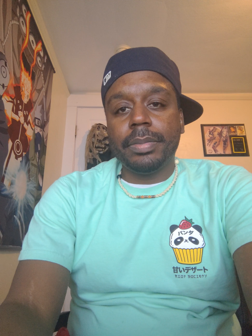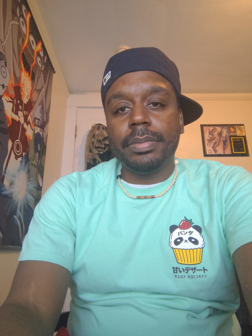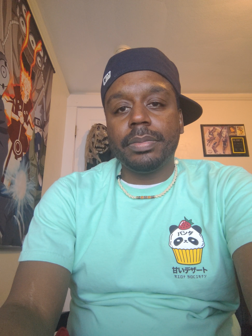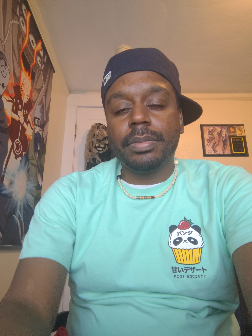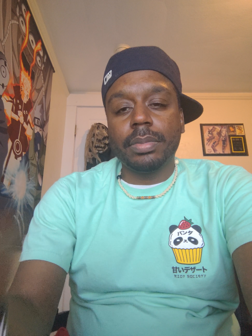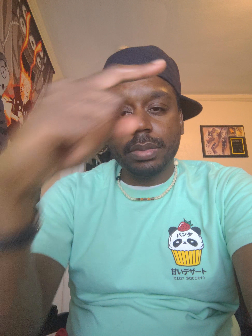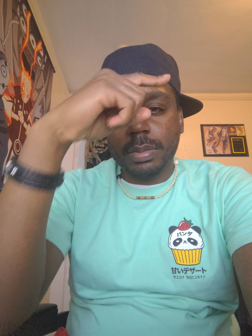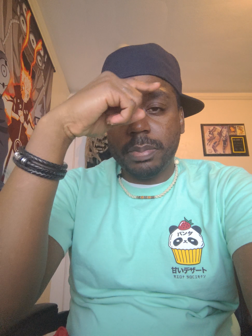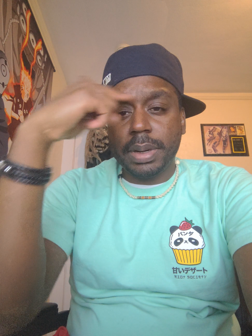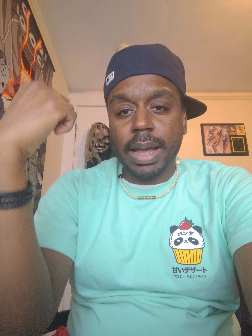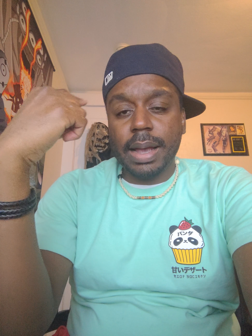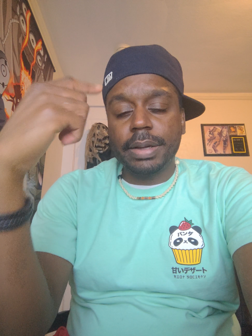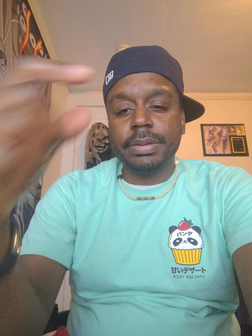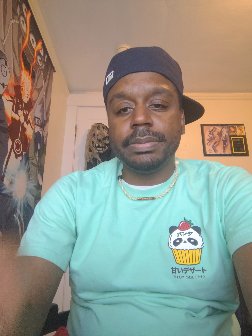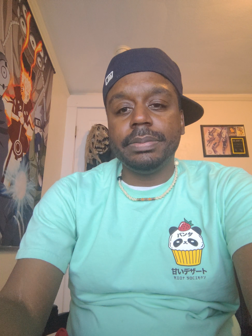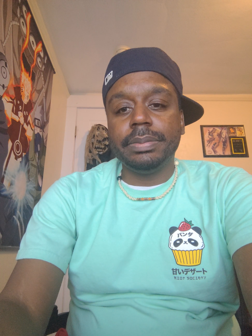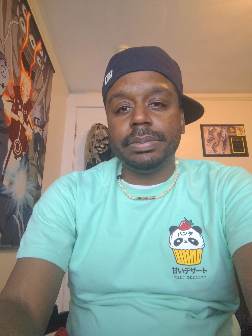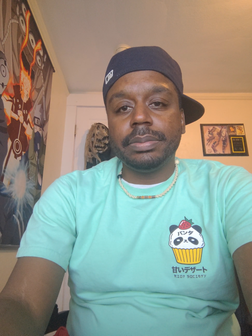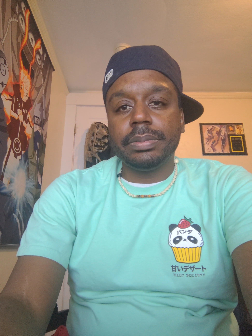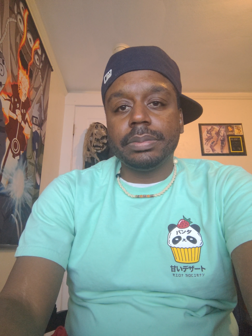black